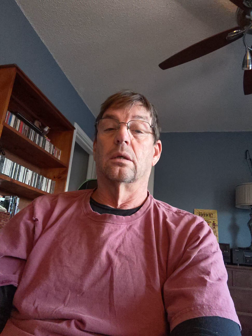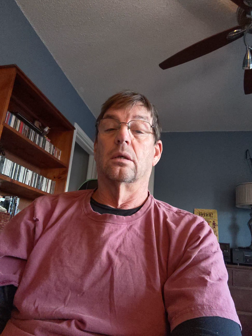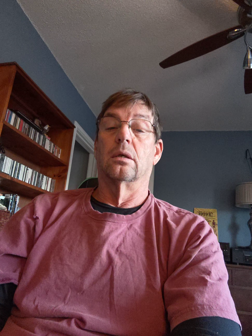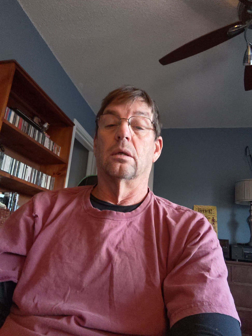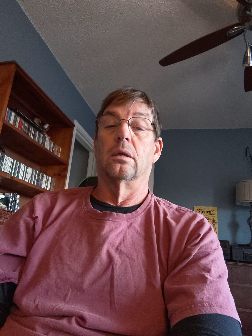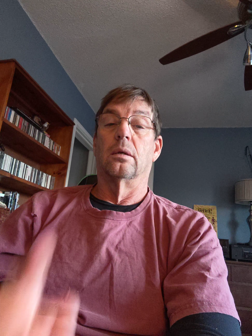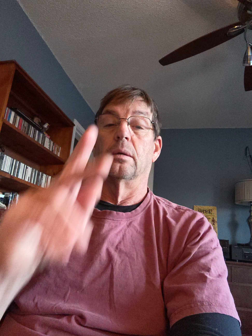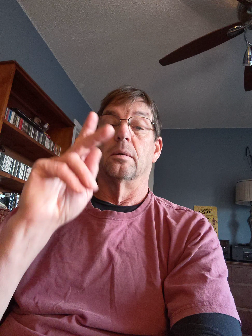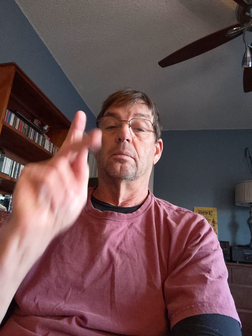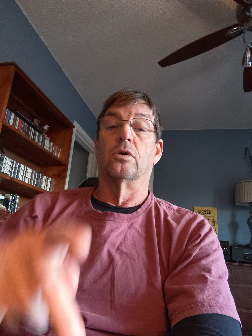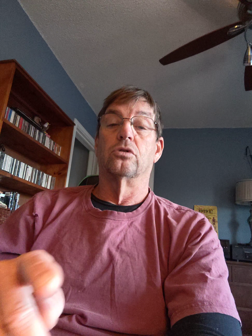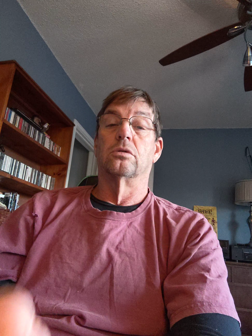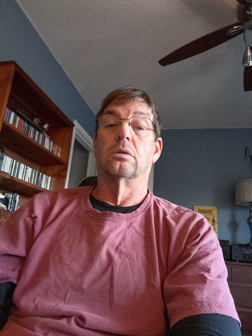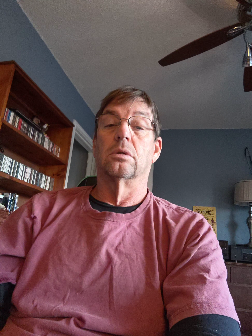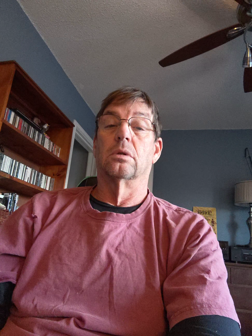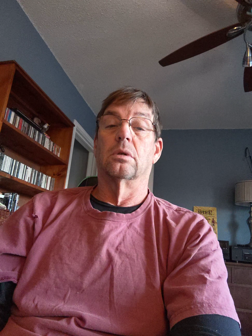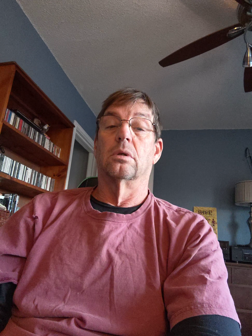person